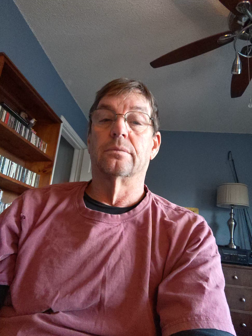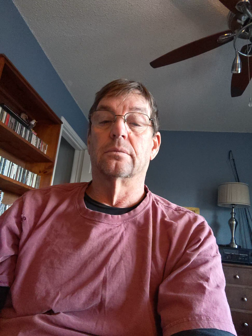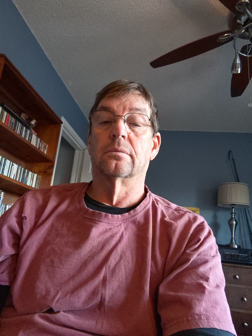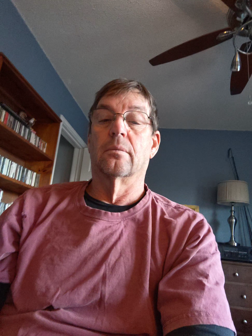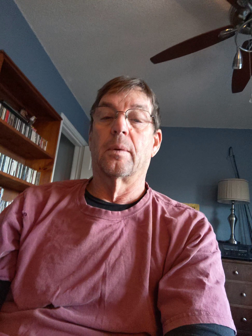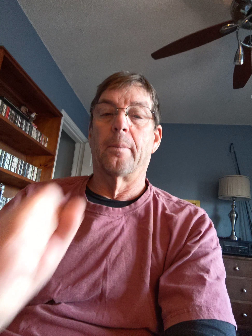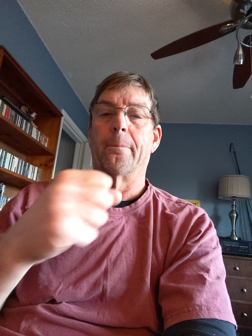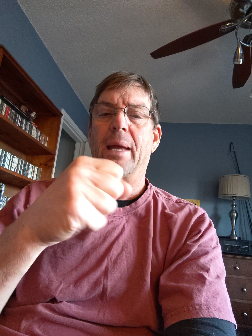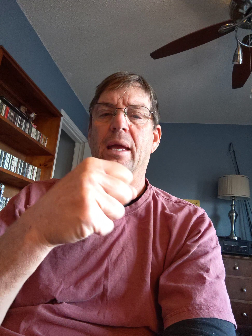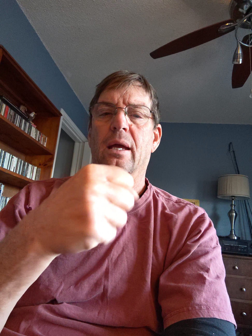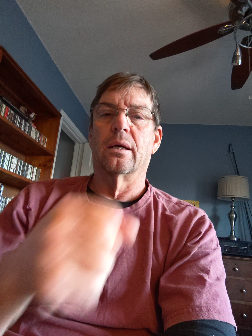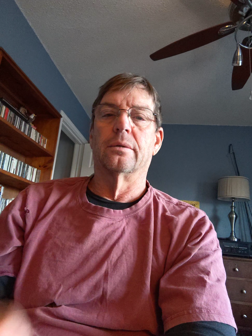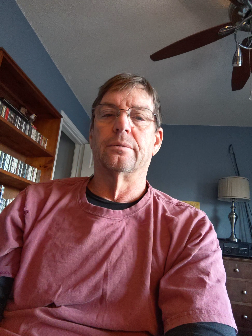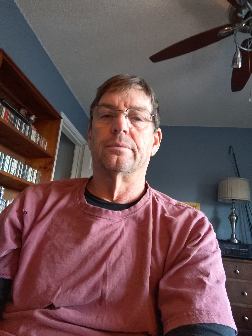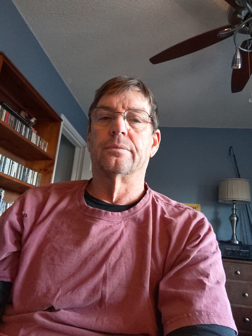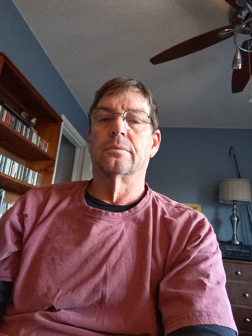make